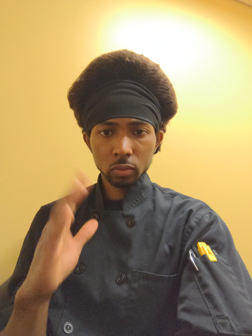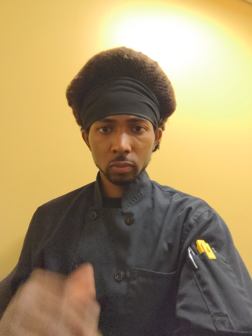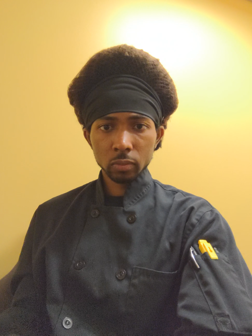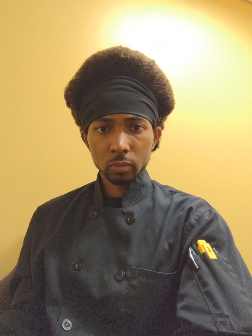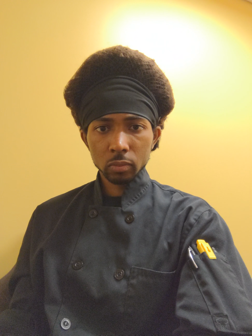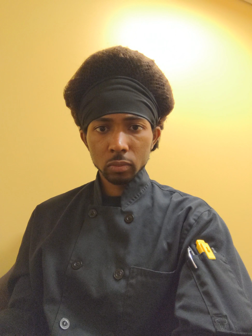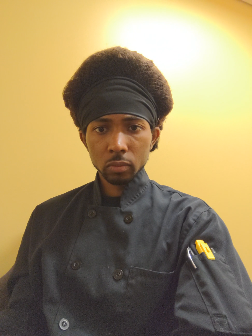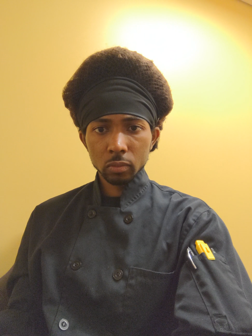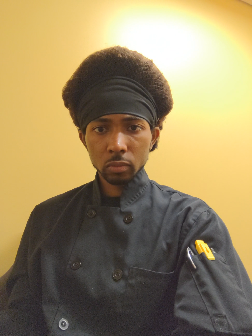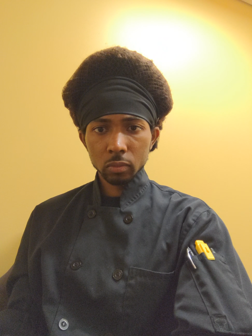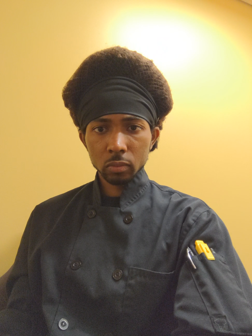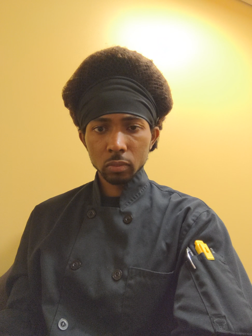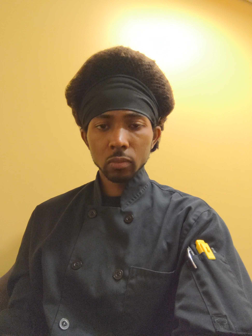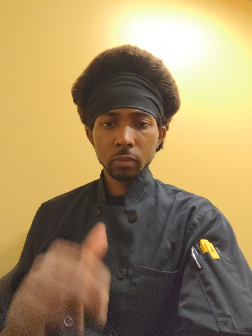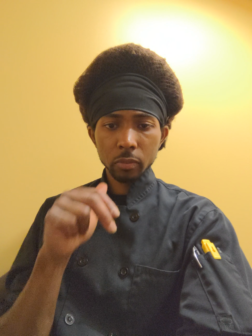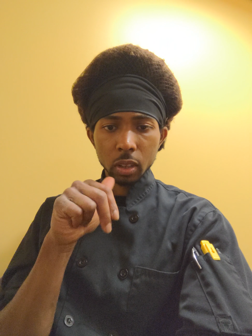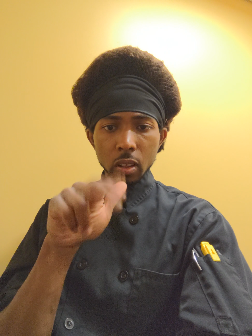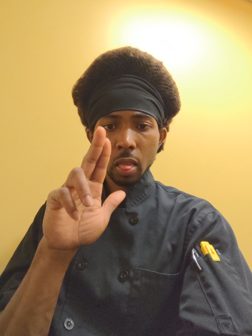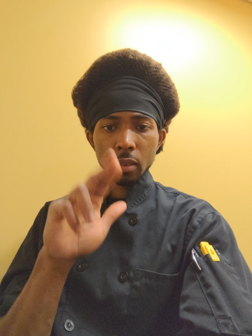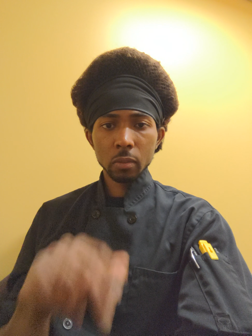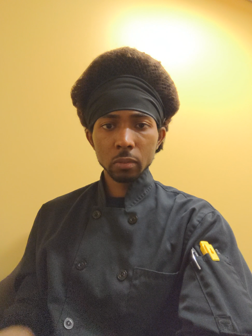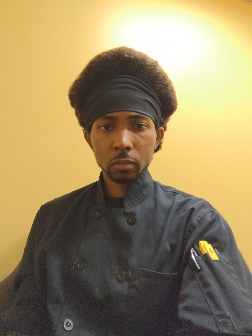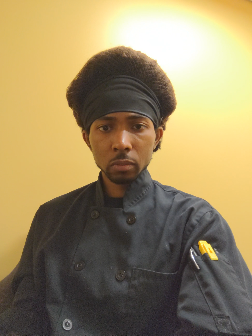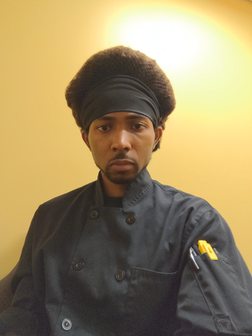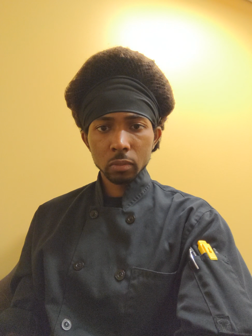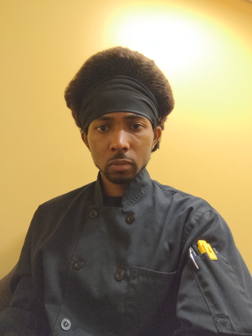lick